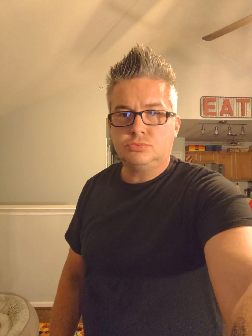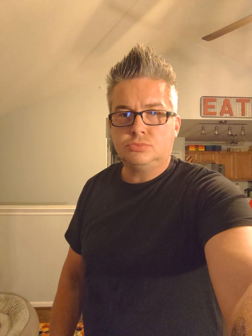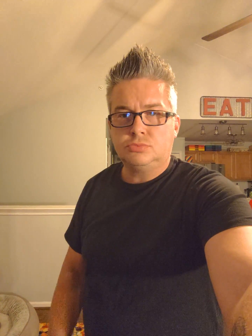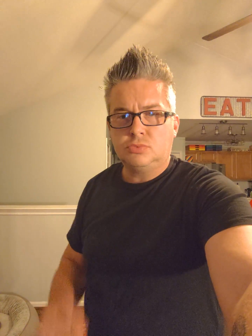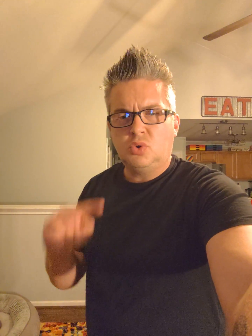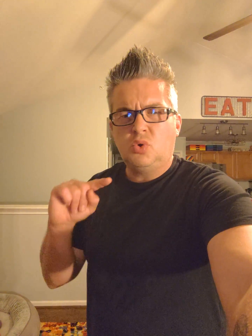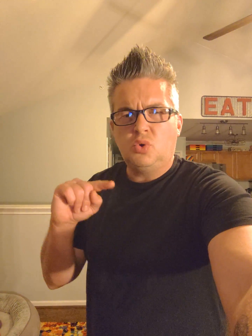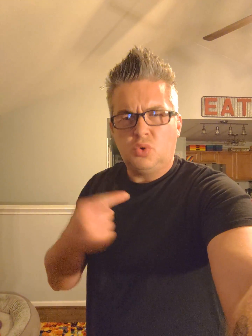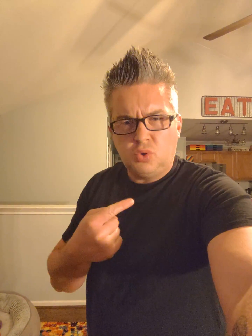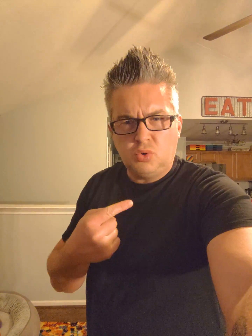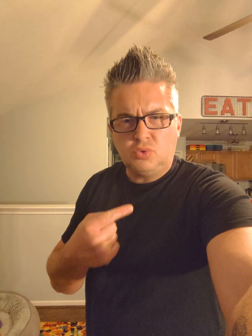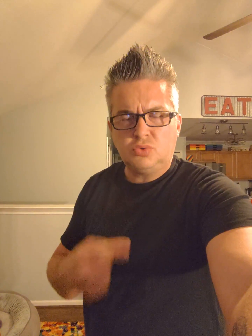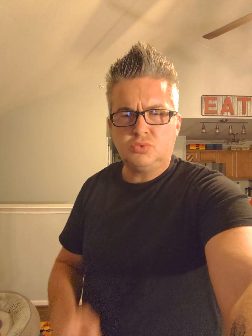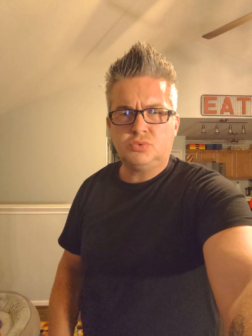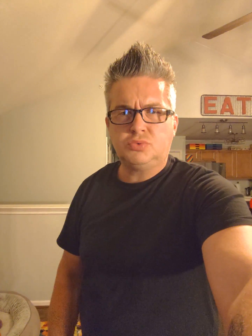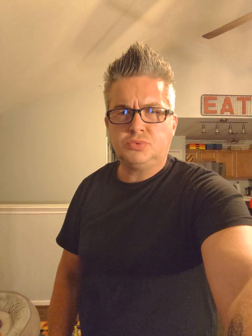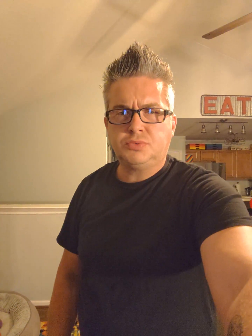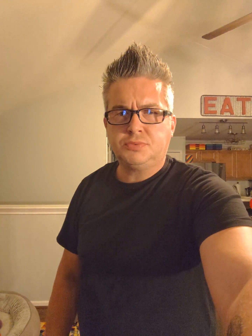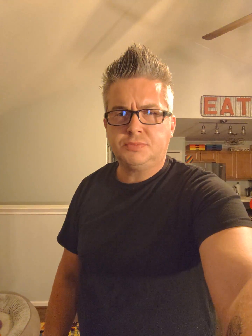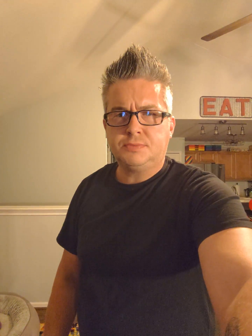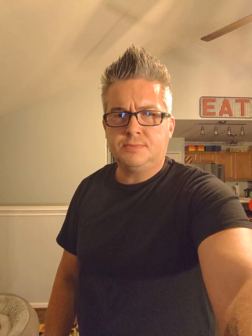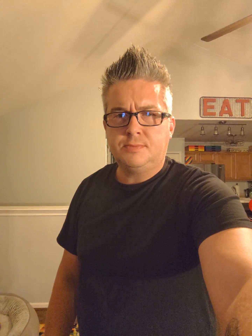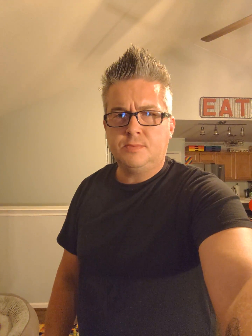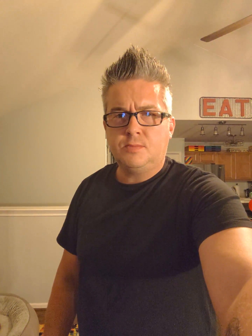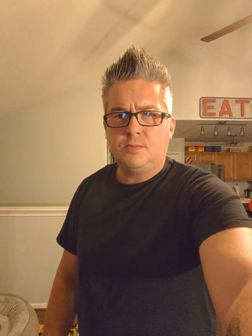hurt